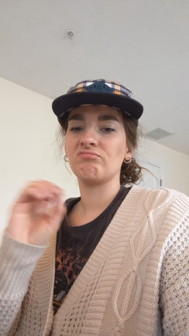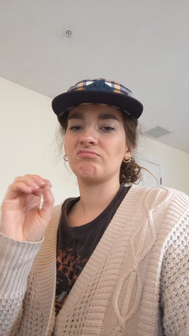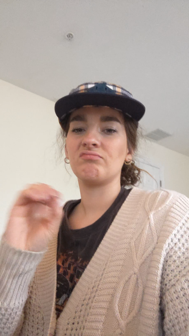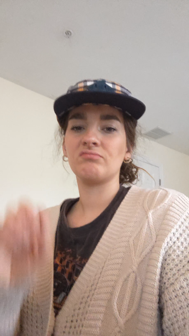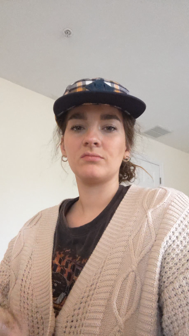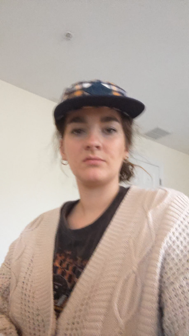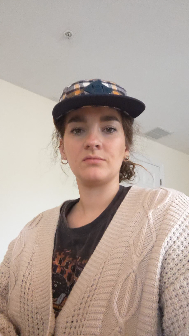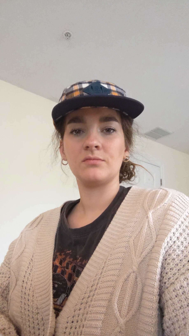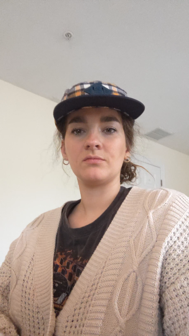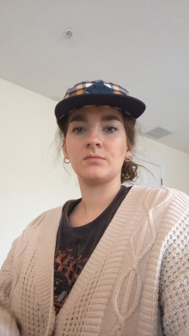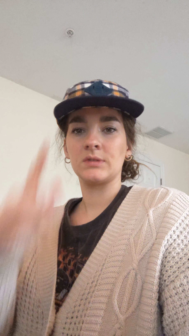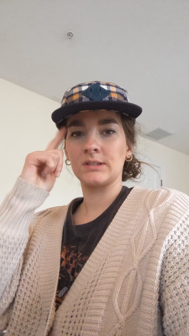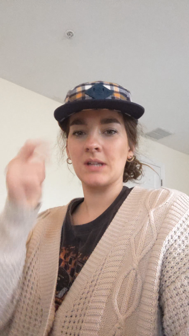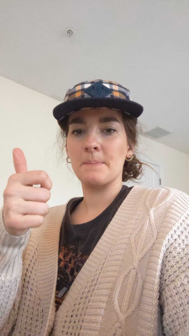dime